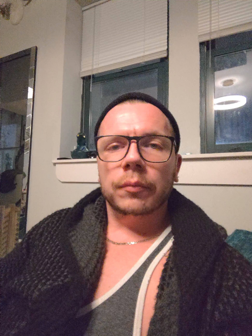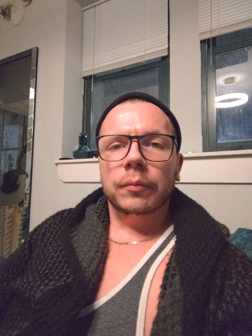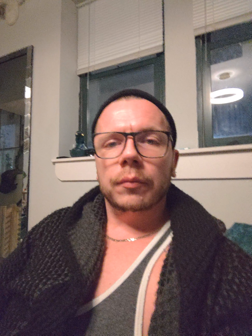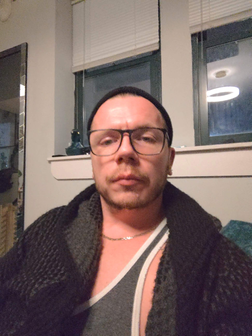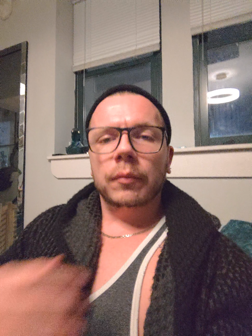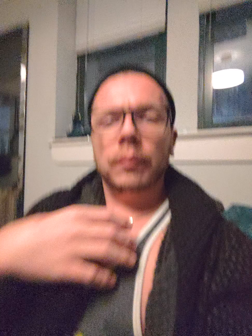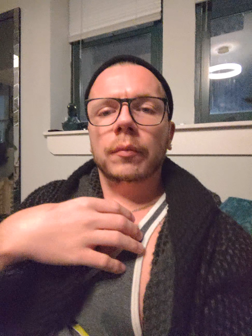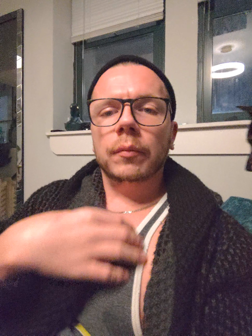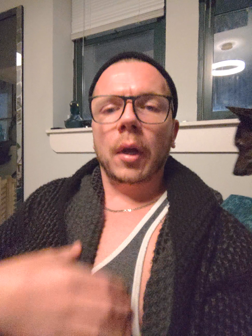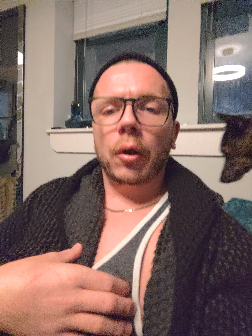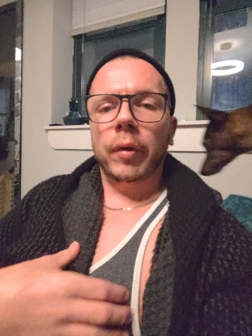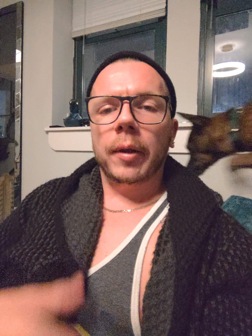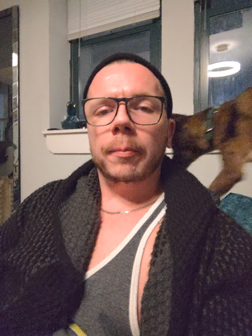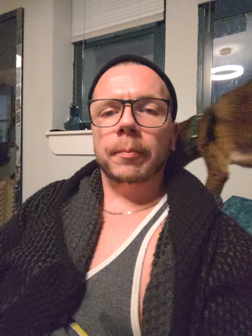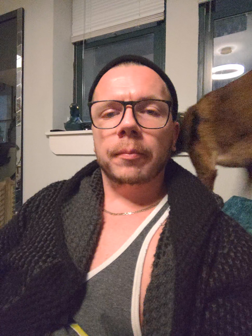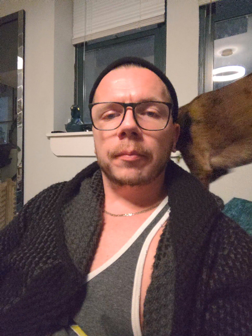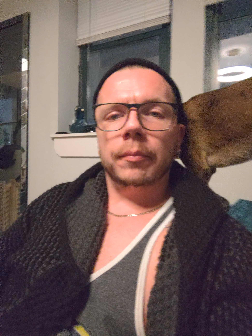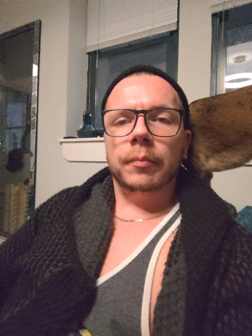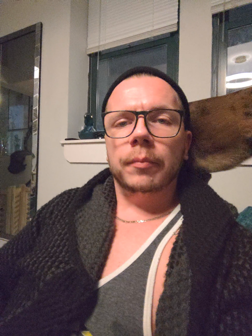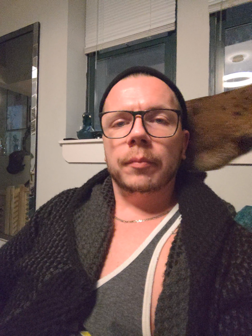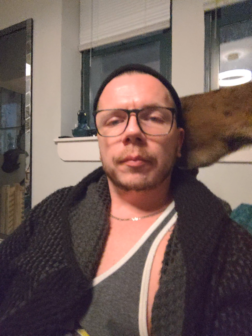hungry